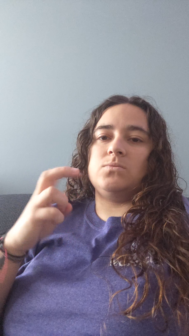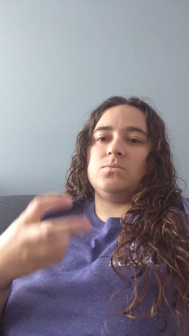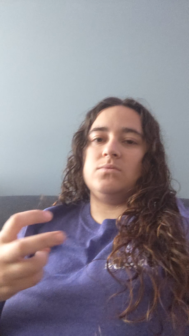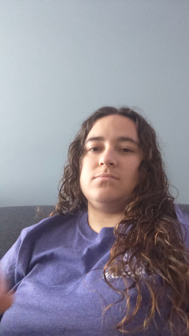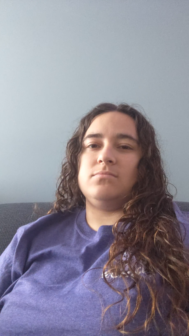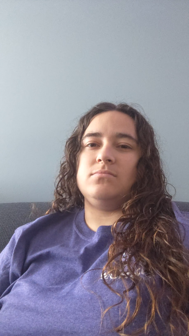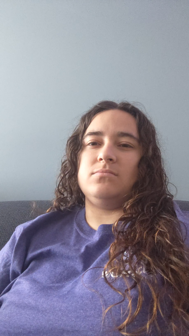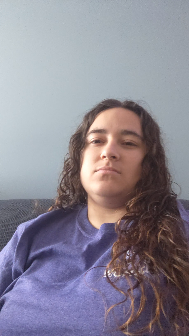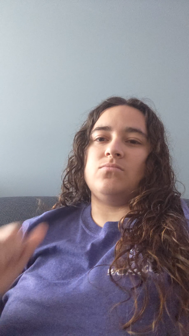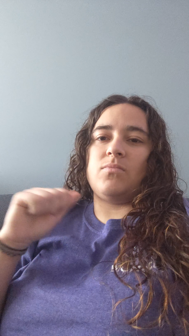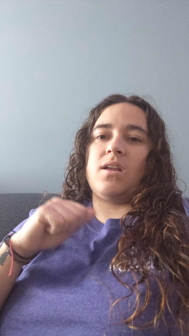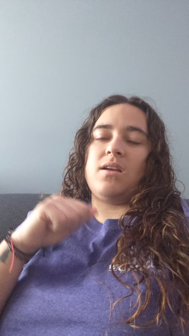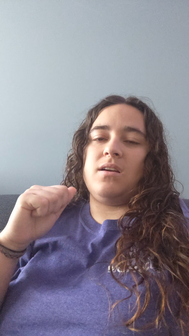rock